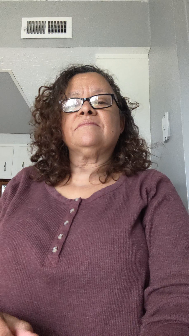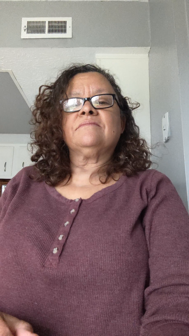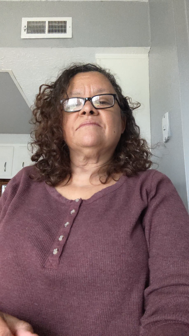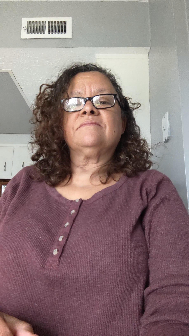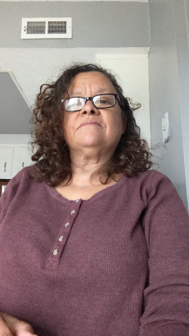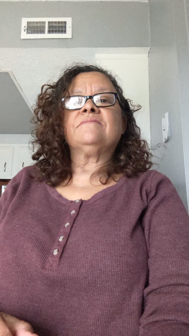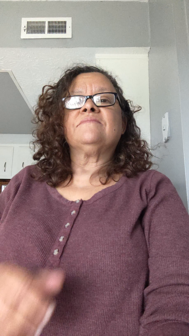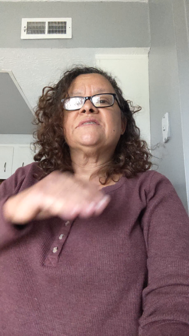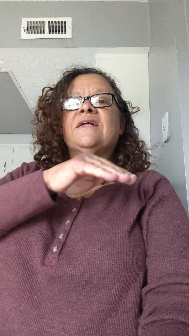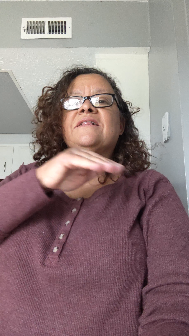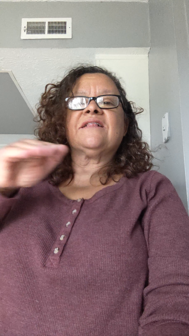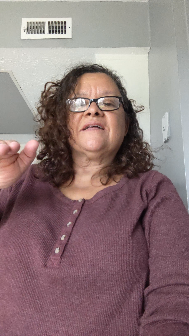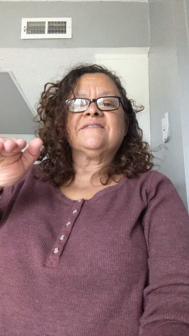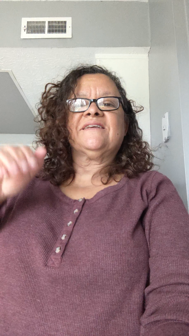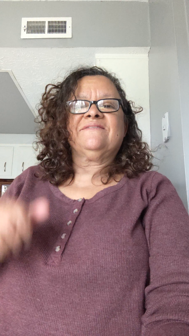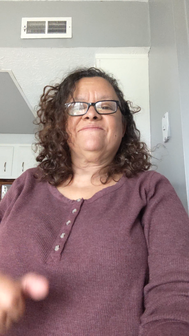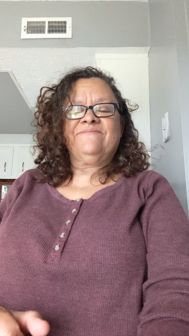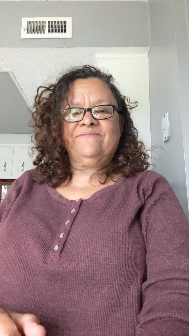nice